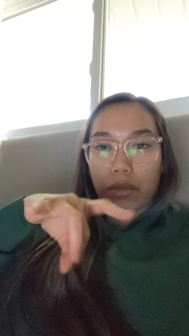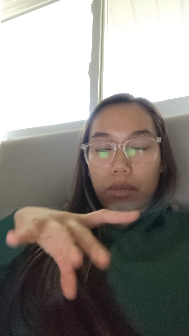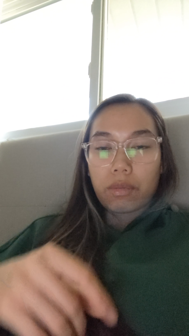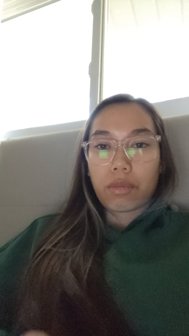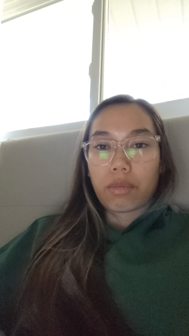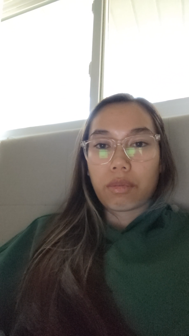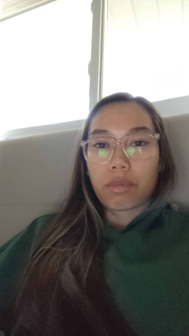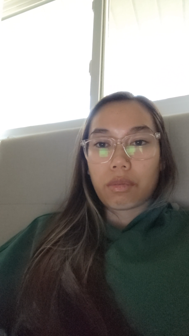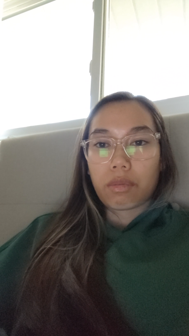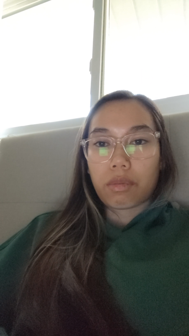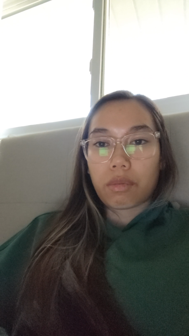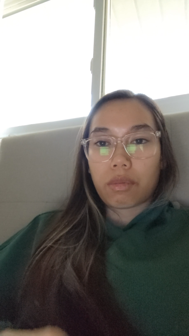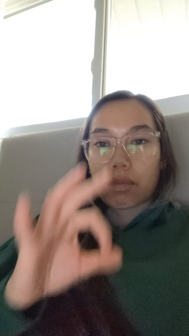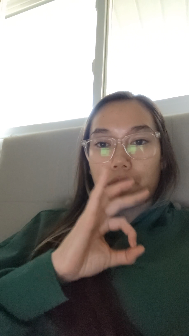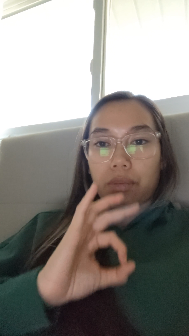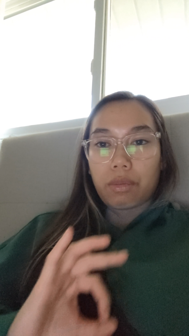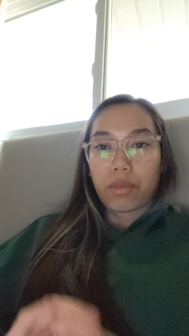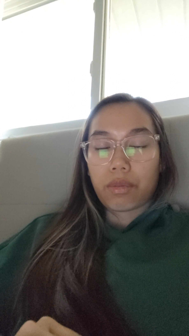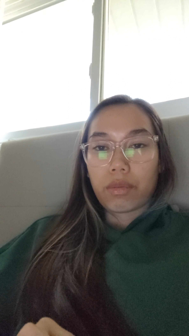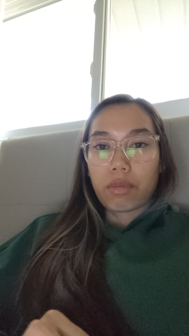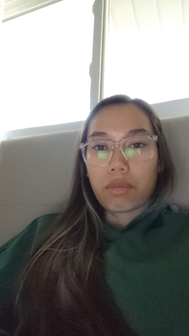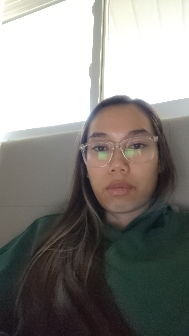button